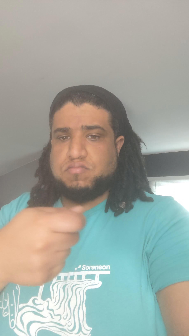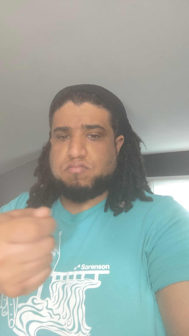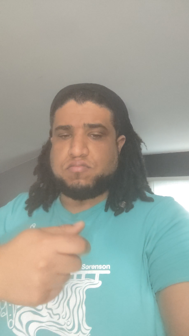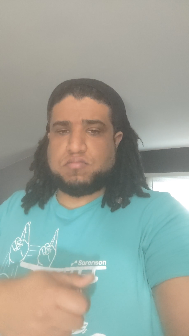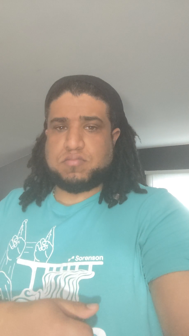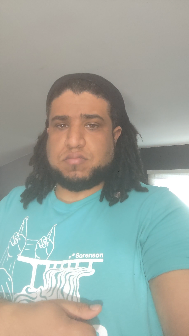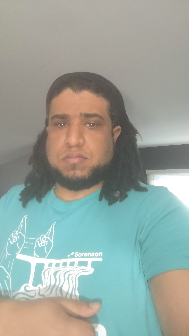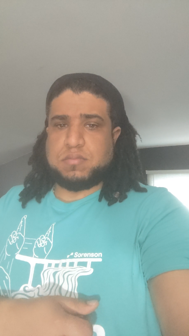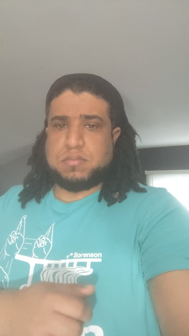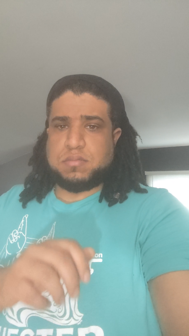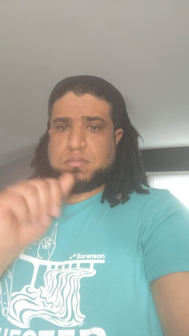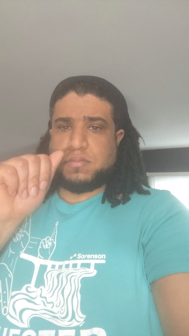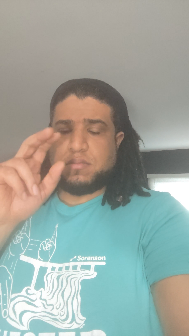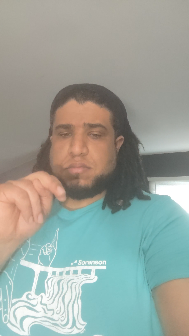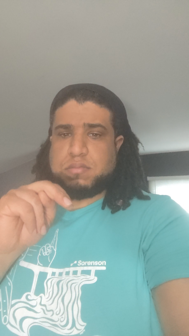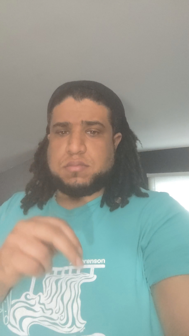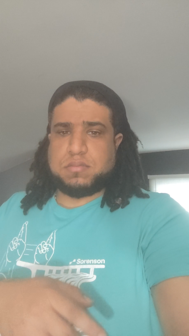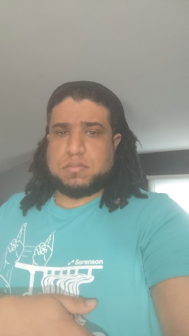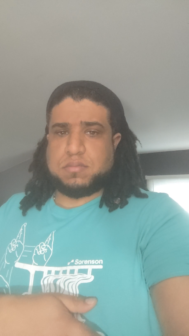an